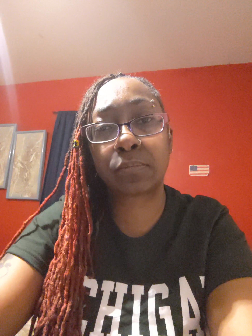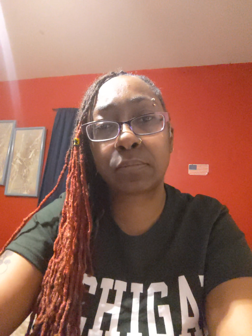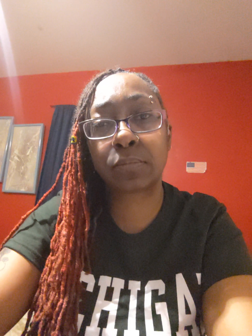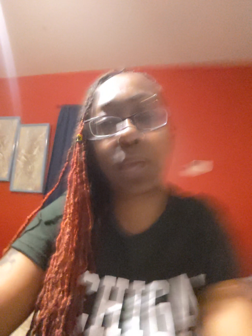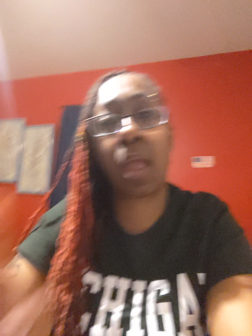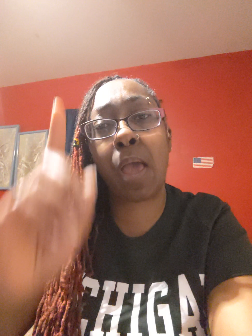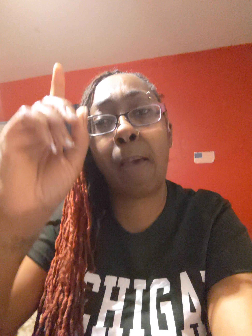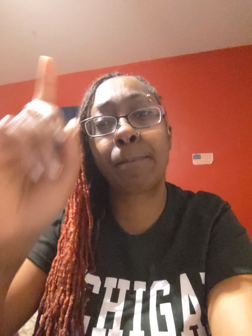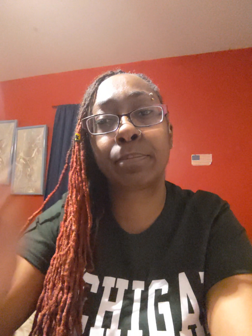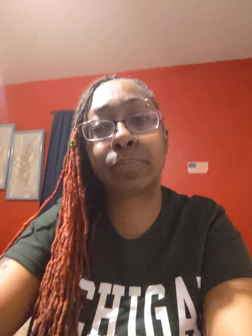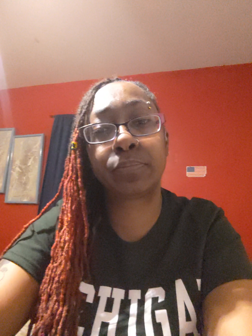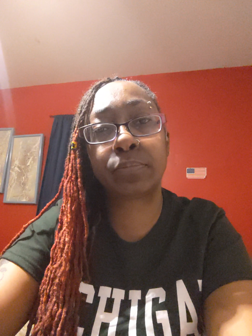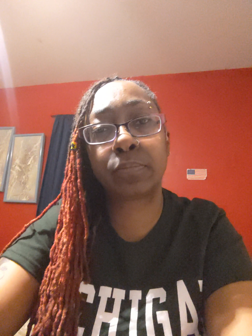up